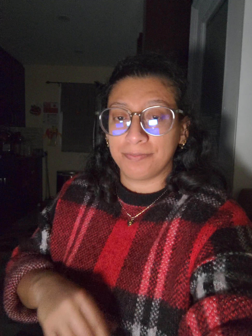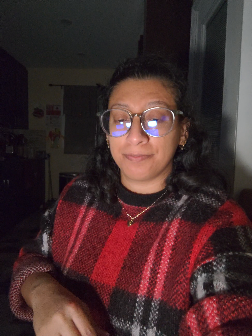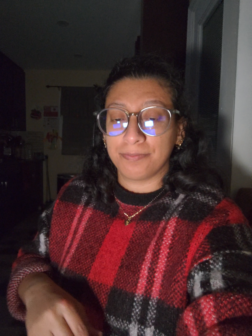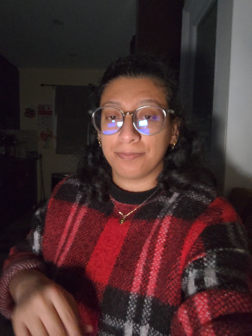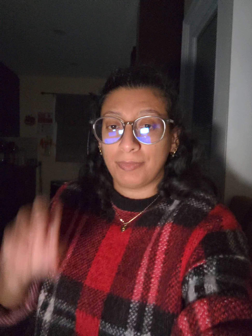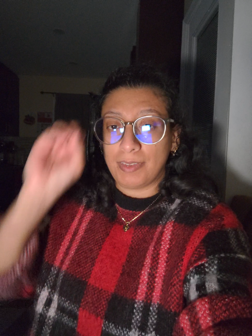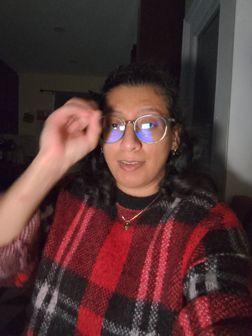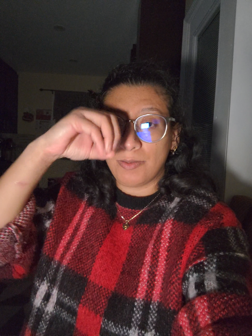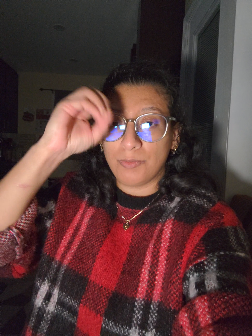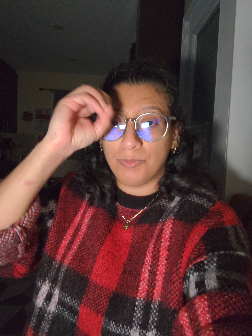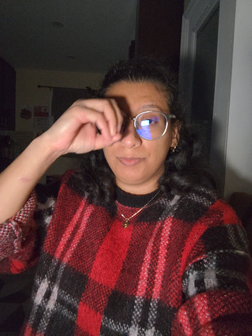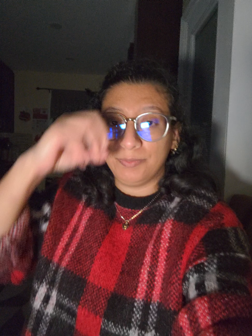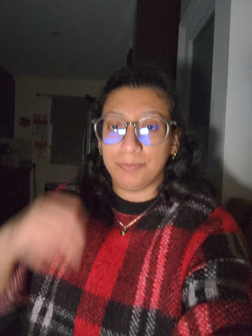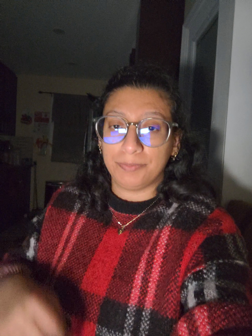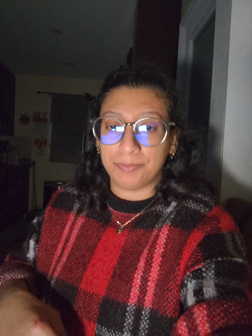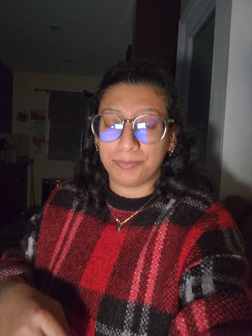owl